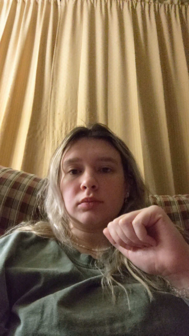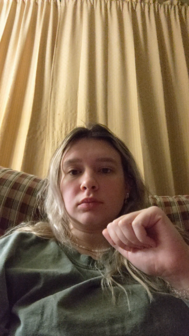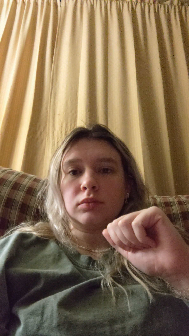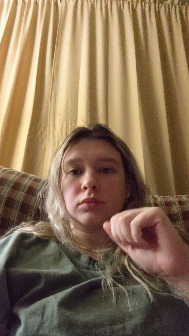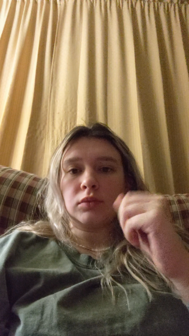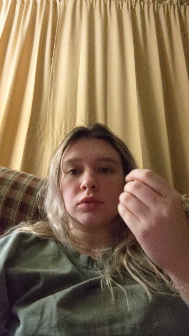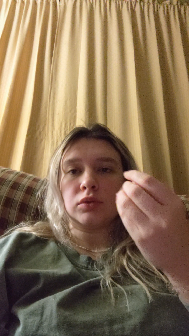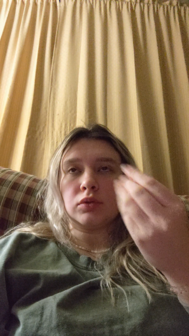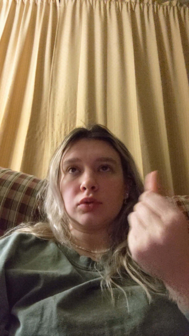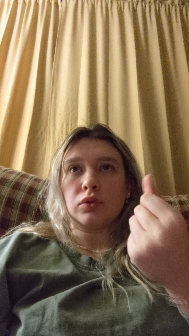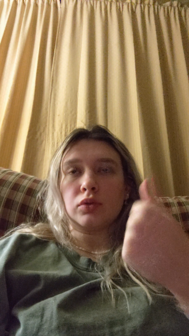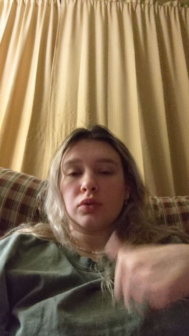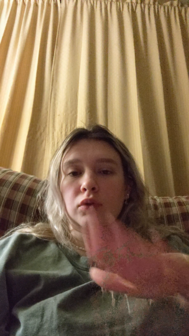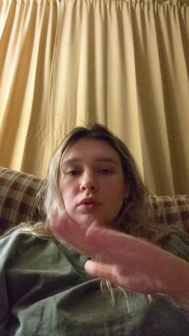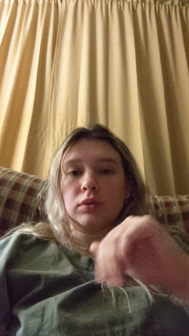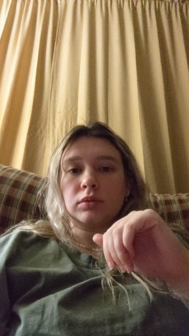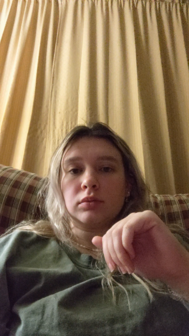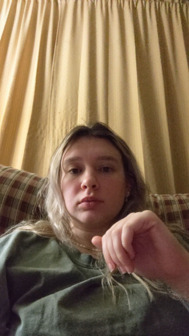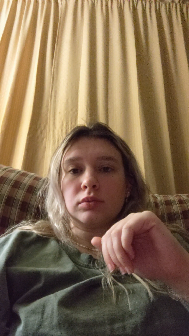garden